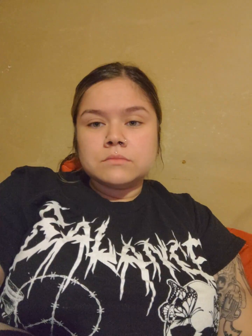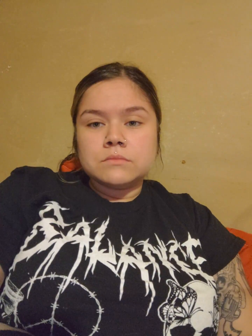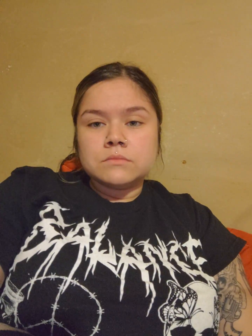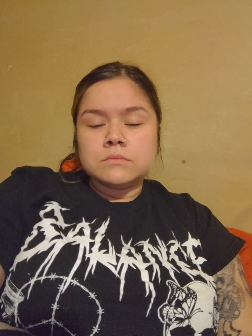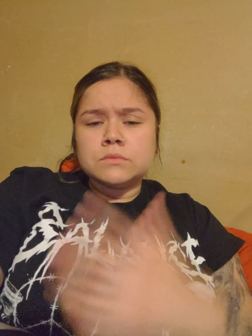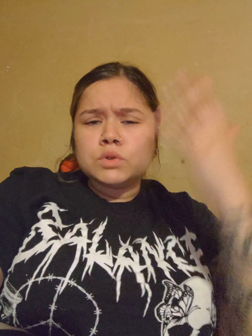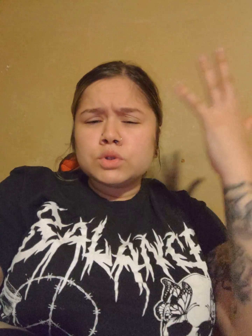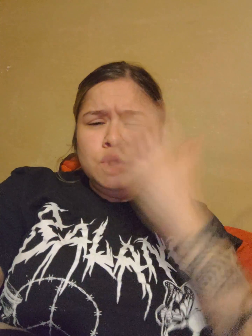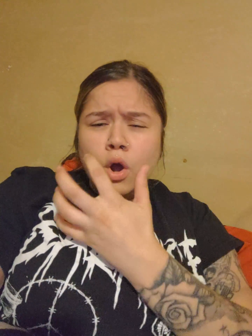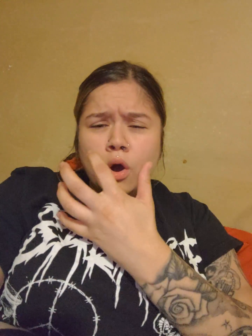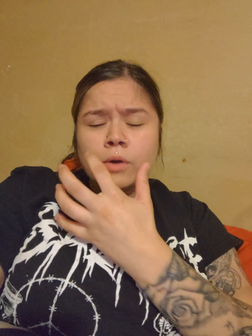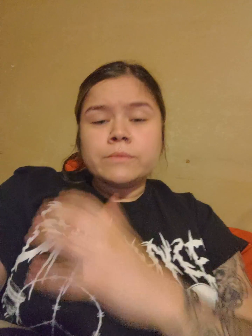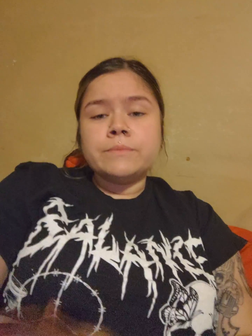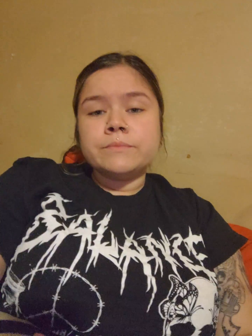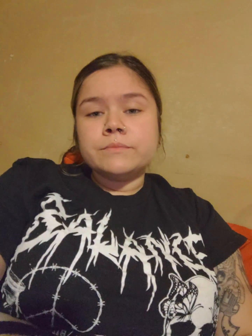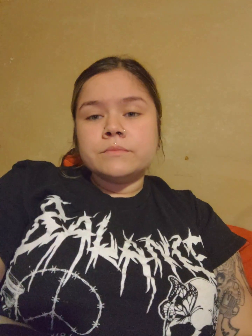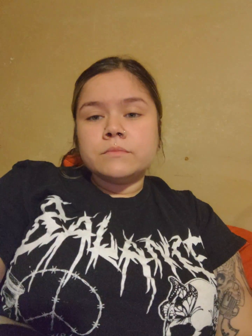dark